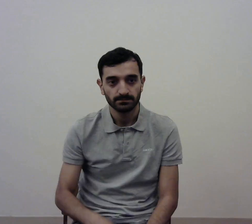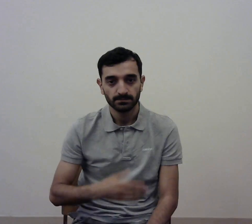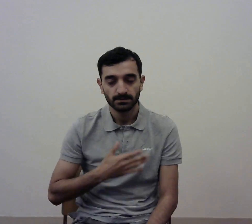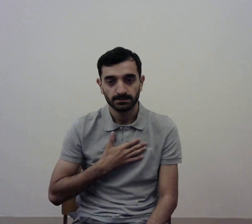mən